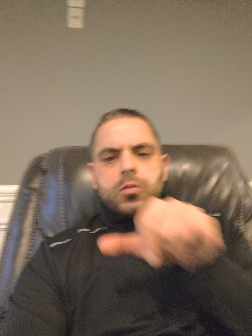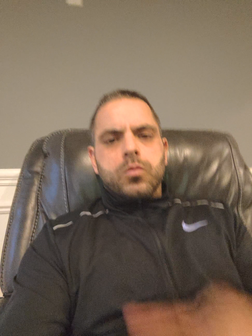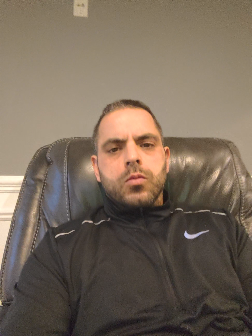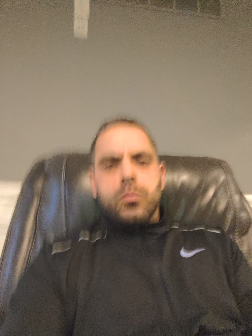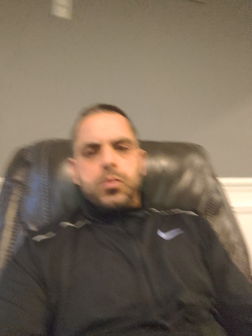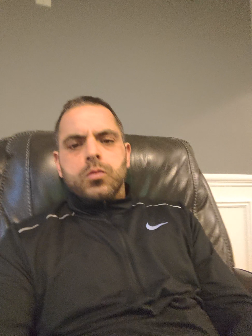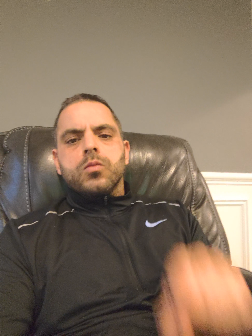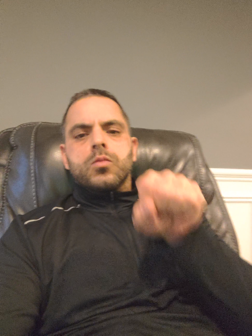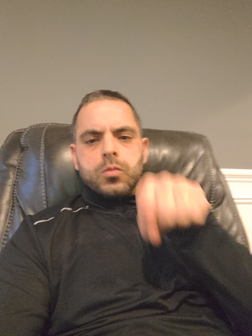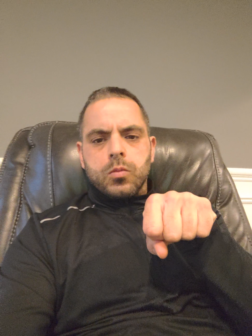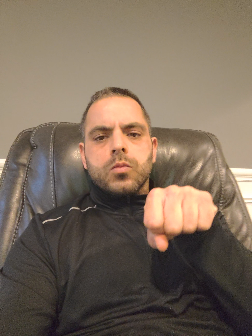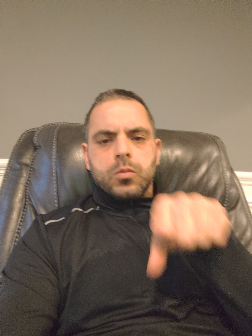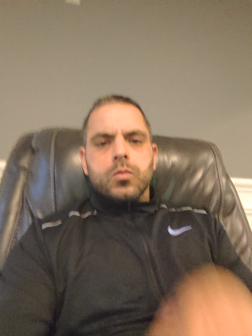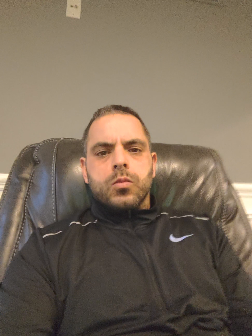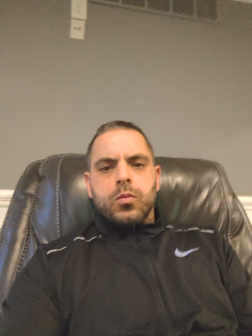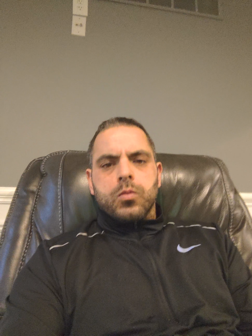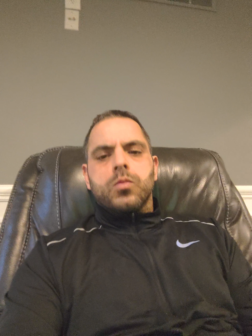can